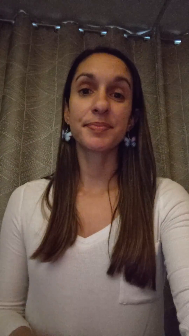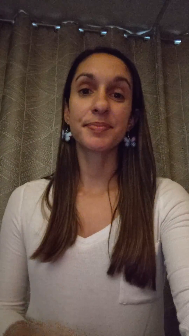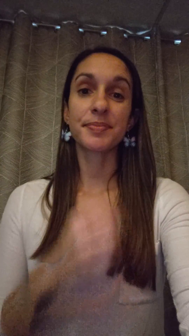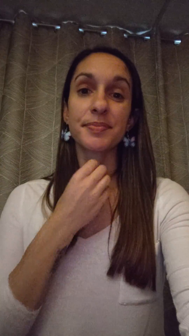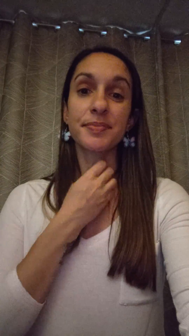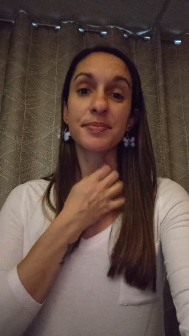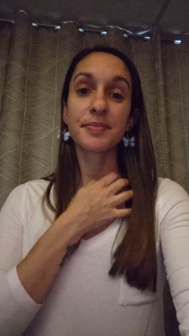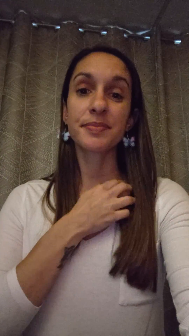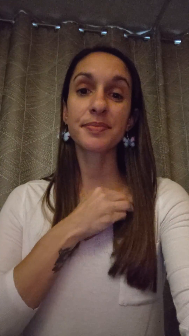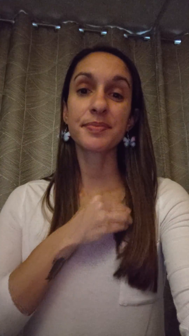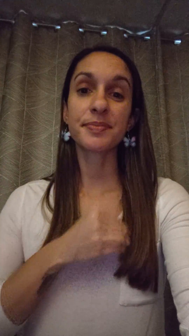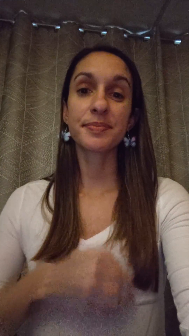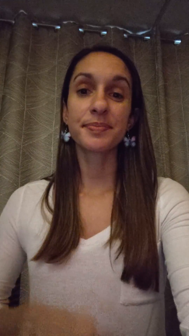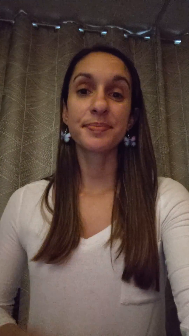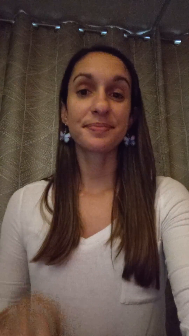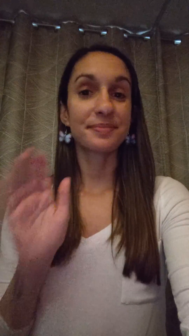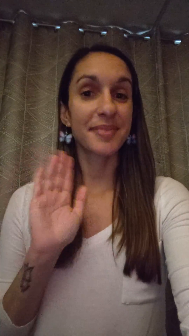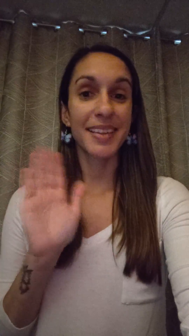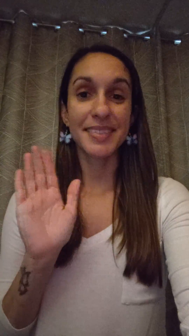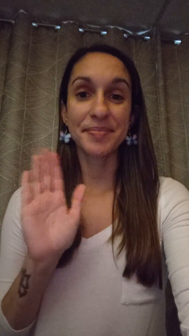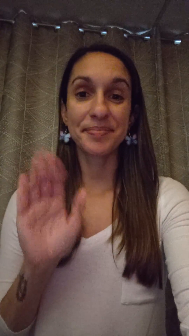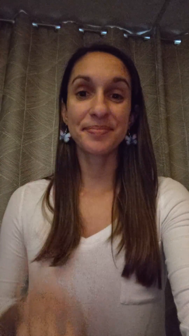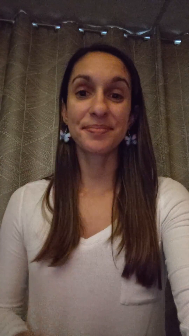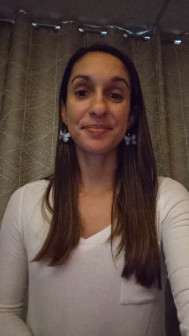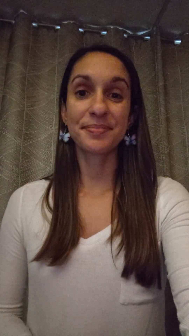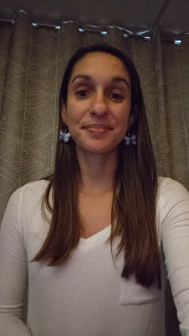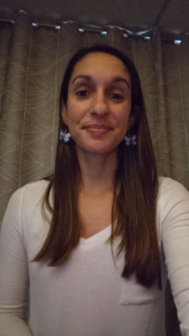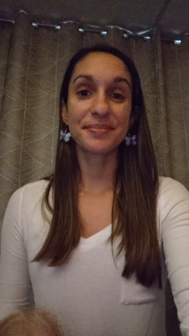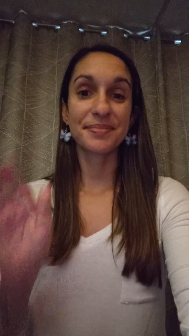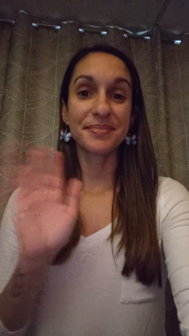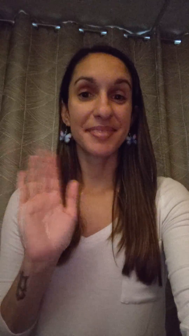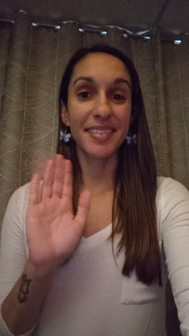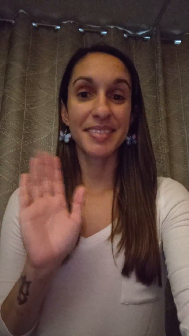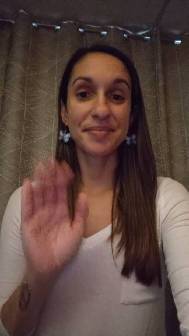hi